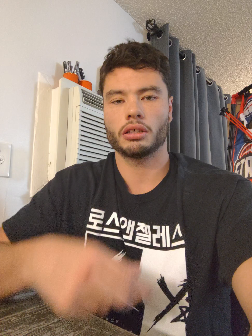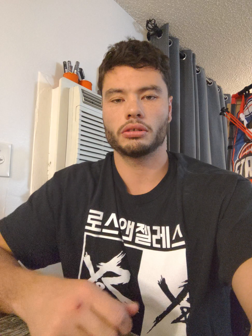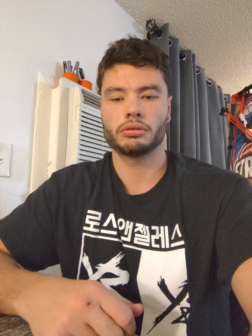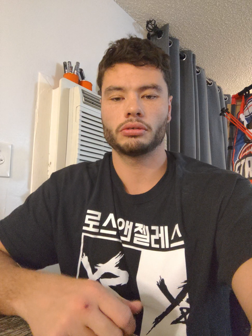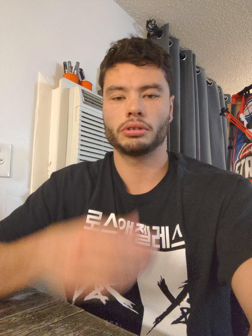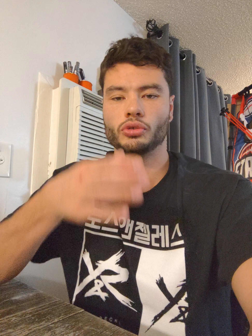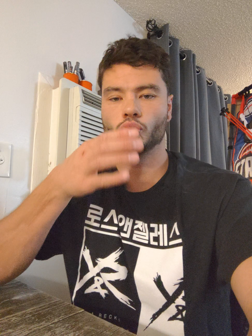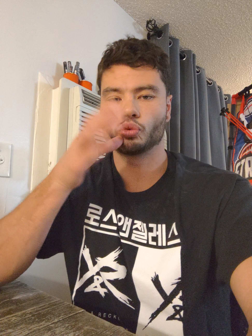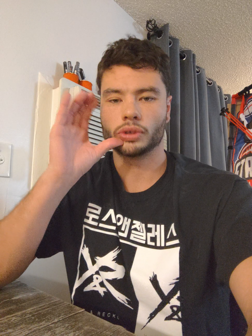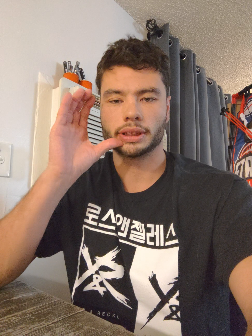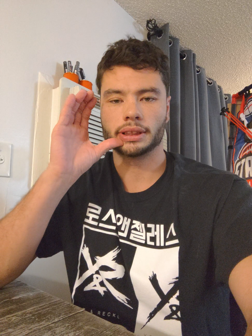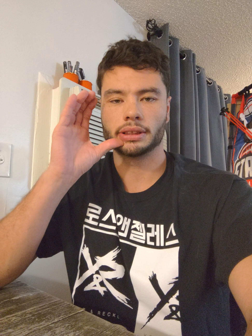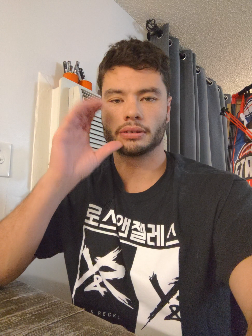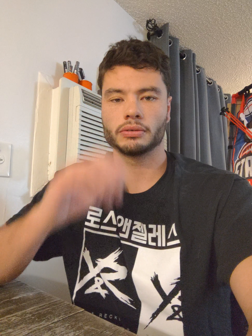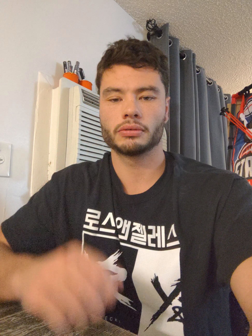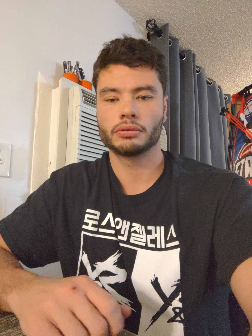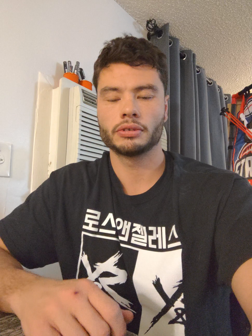drink